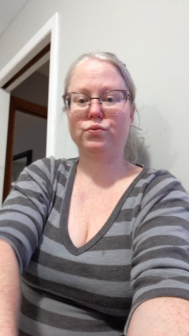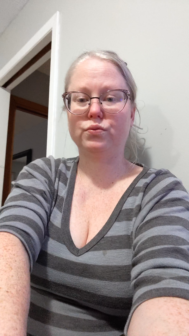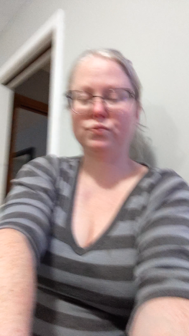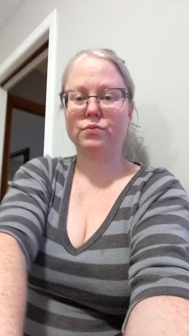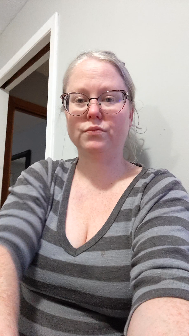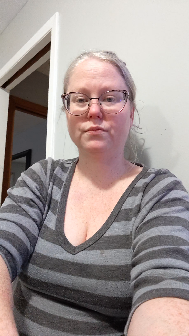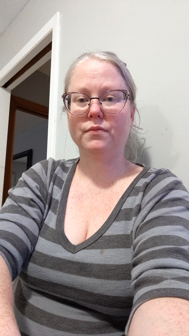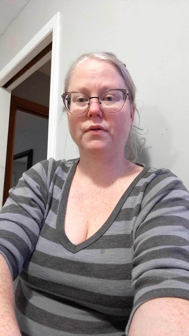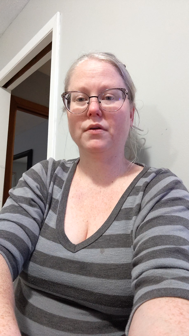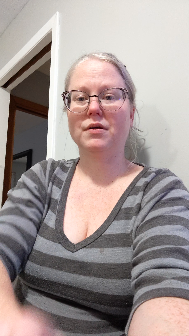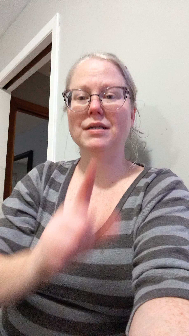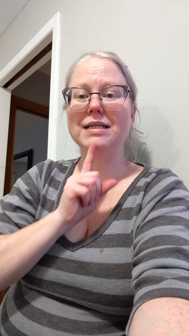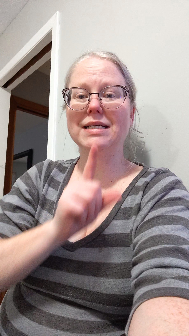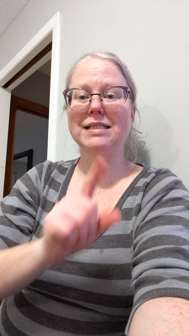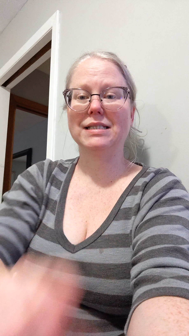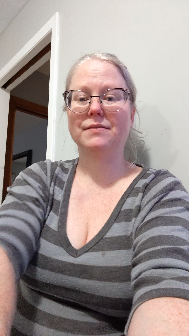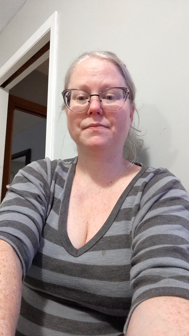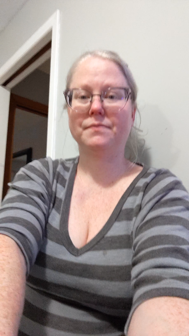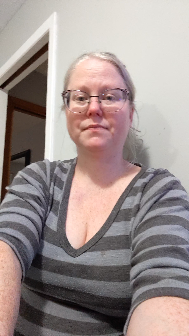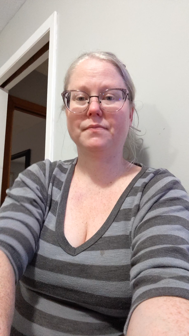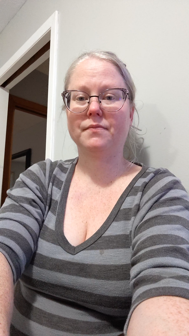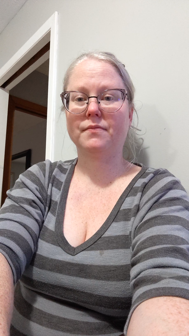is